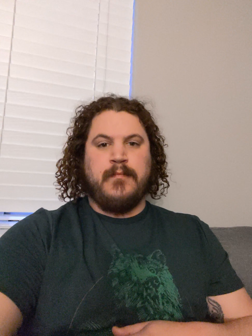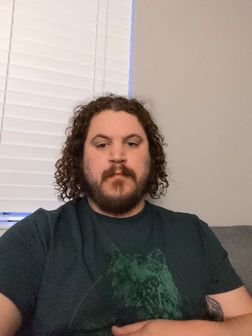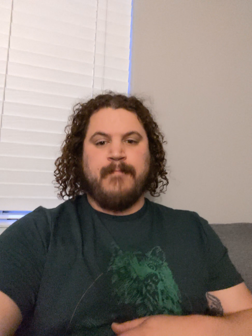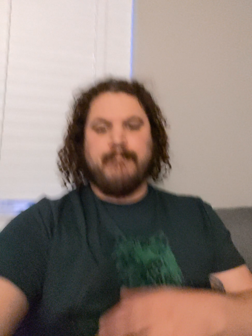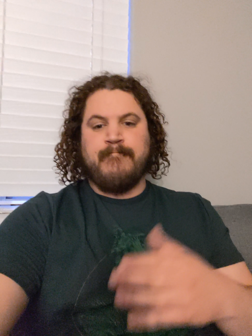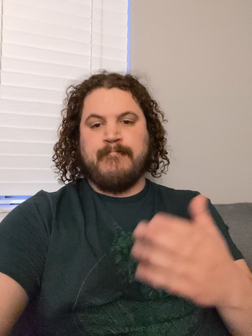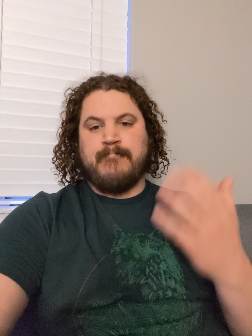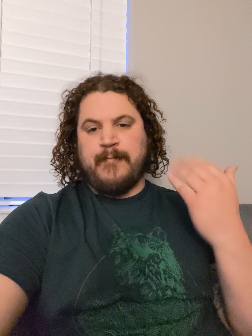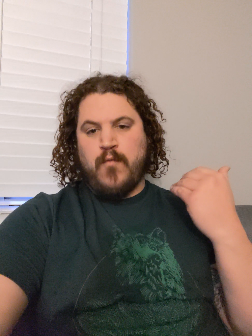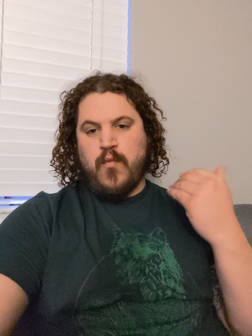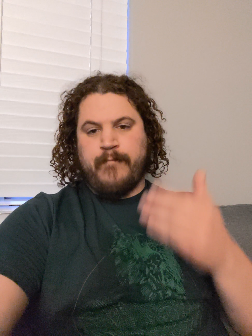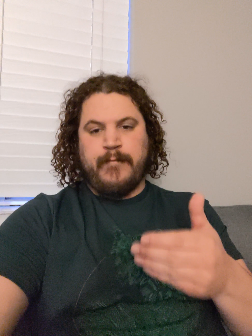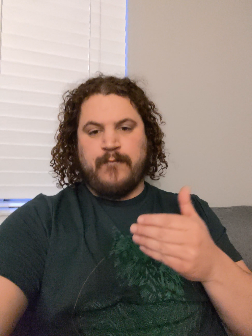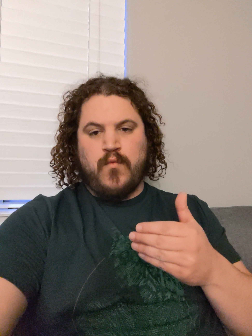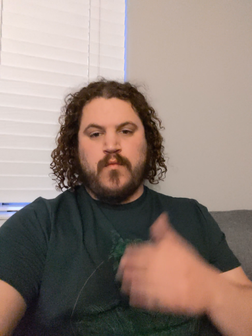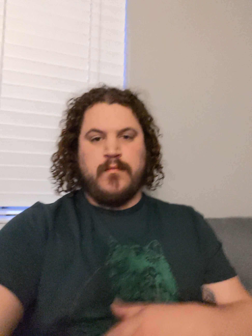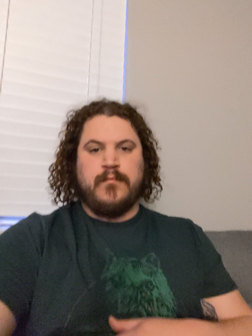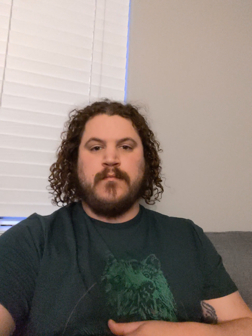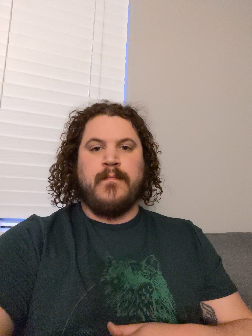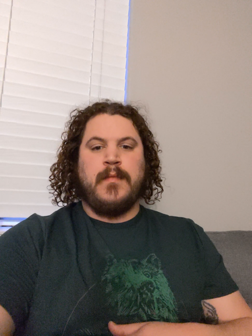before